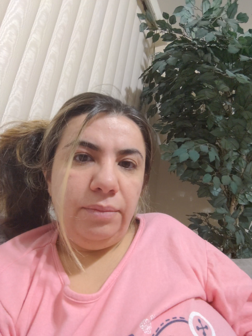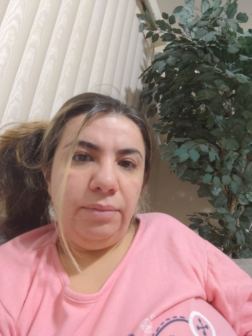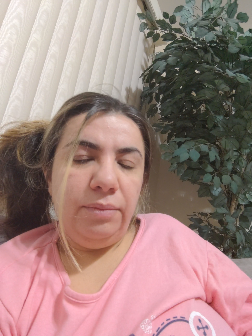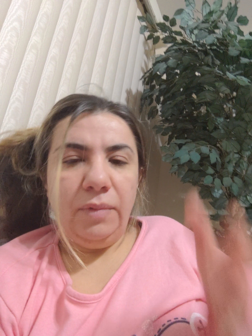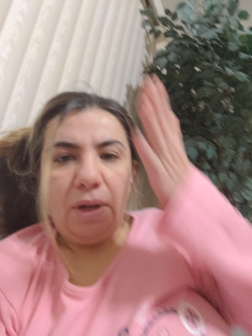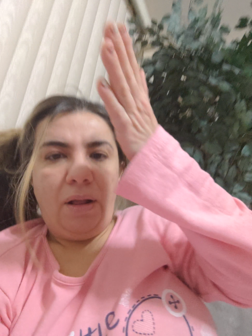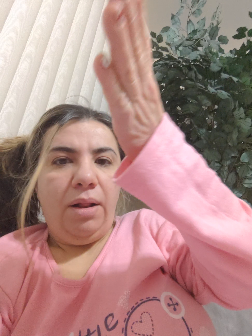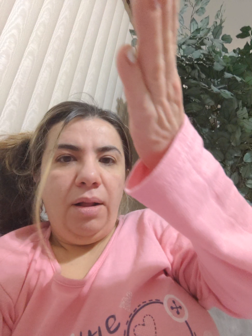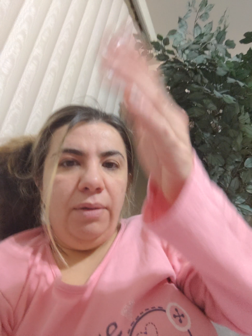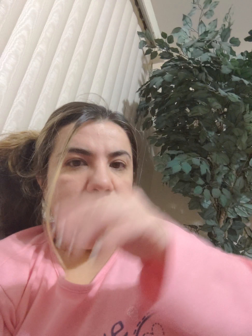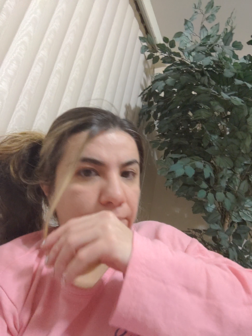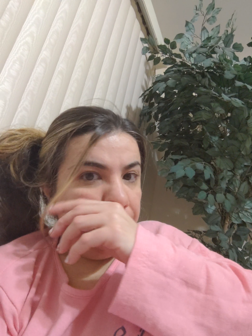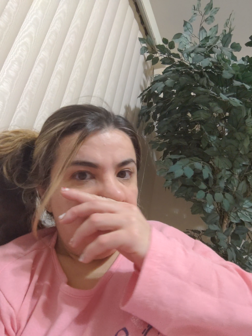there